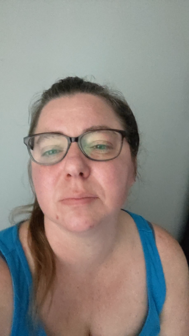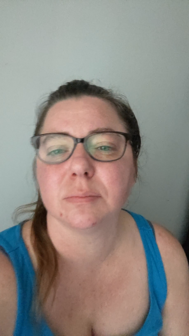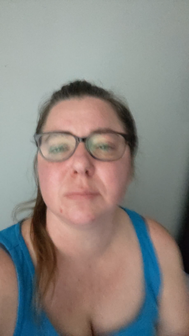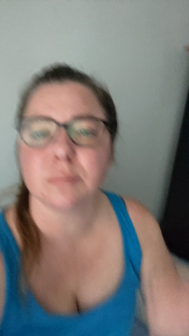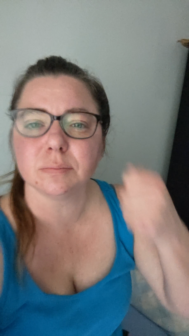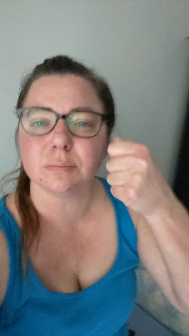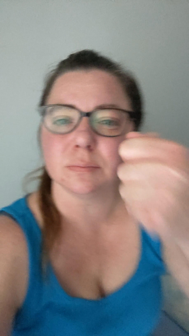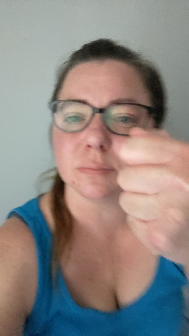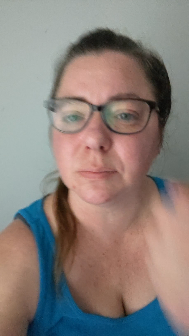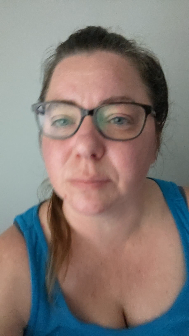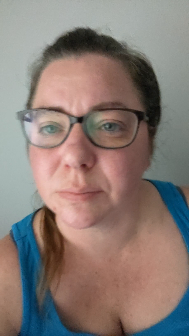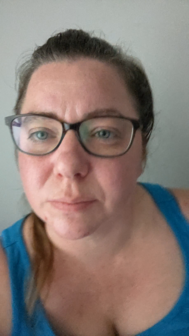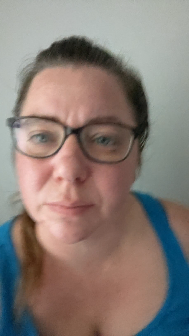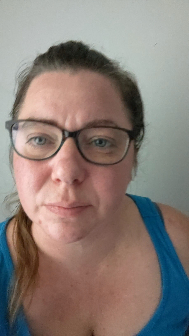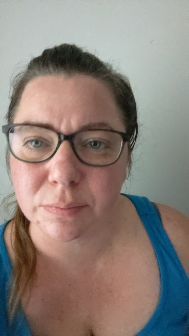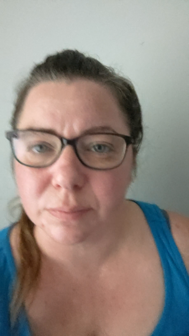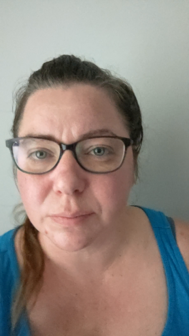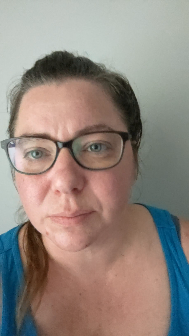hit